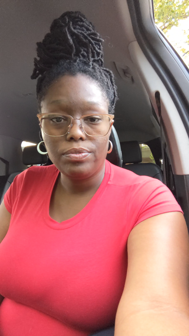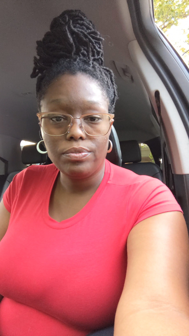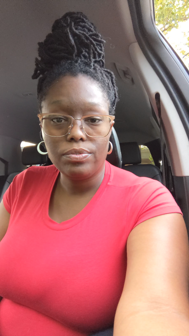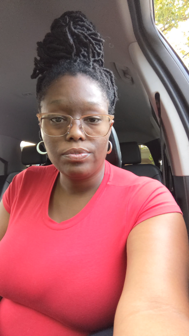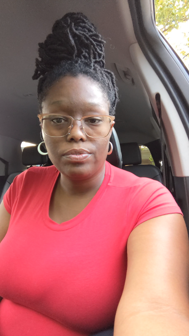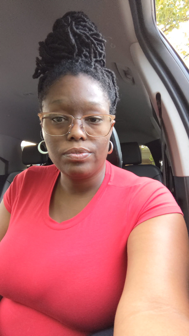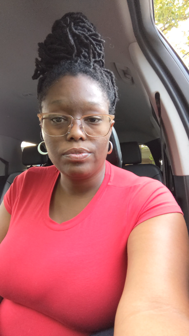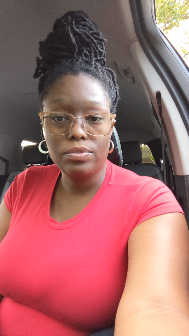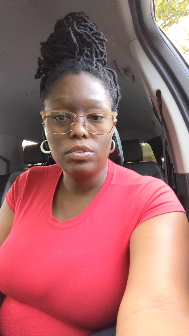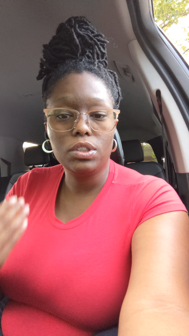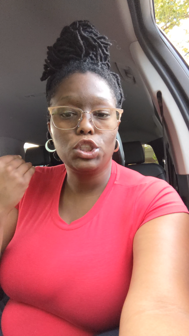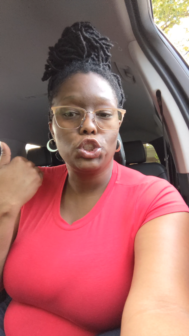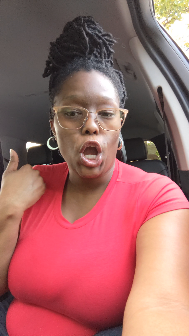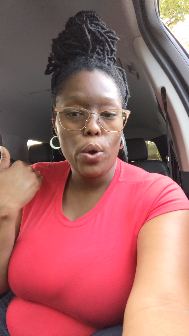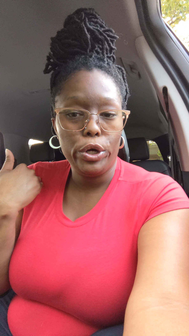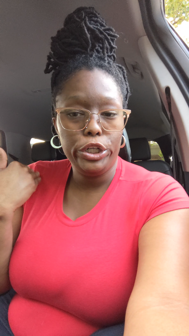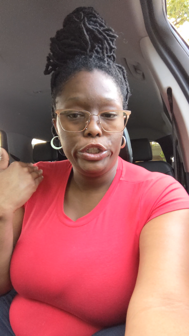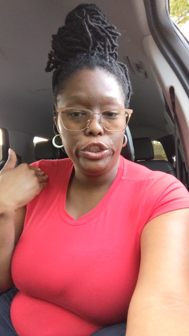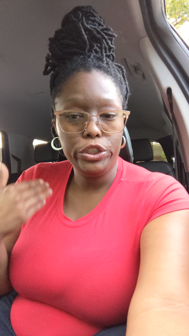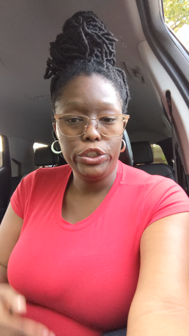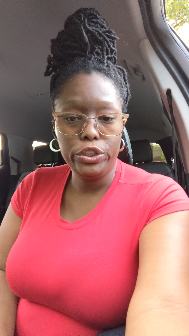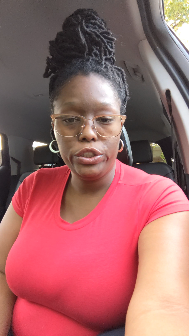shoulder